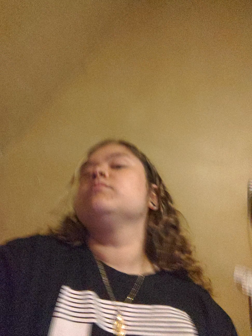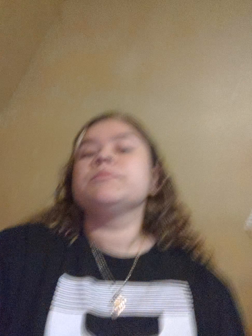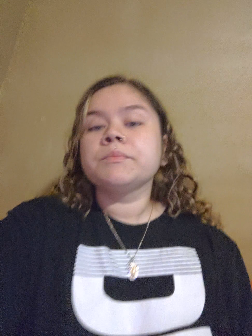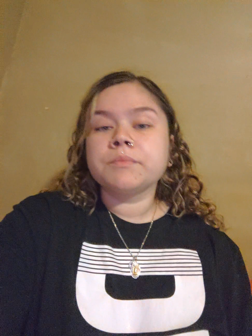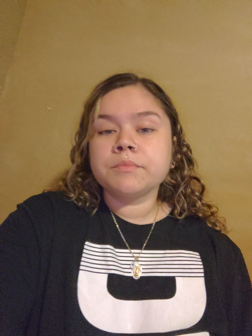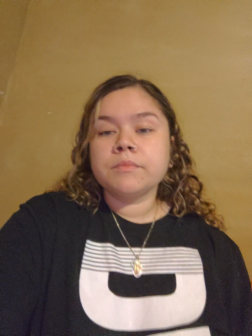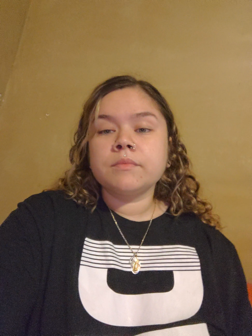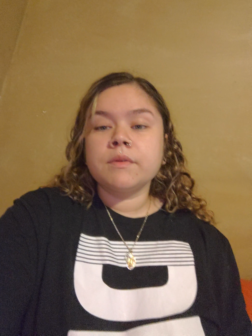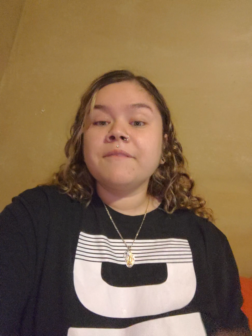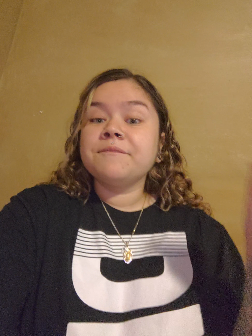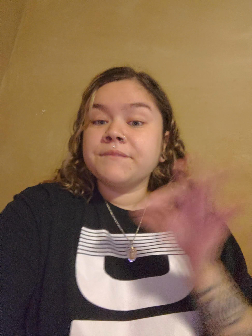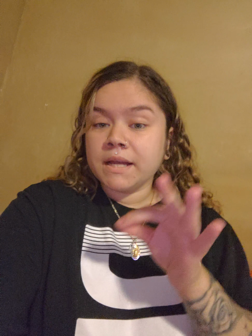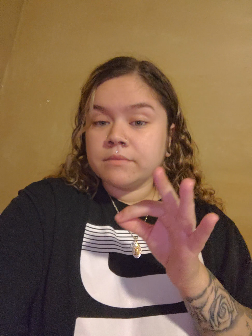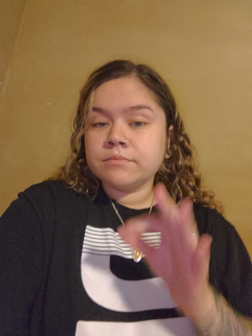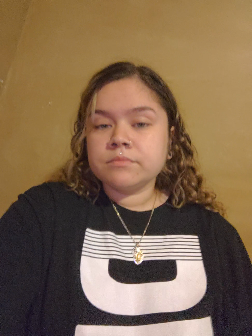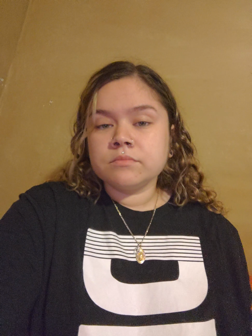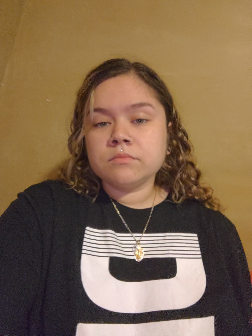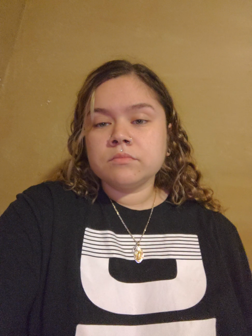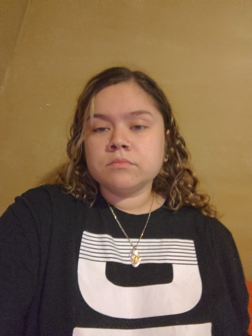fit